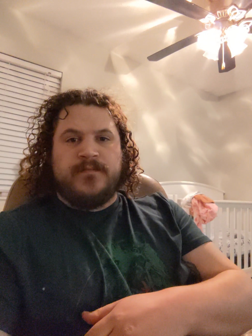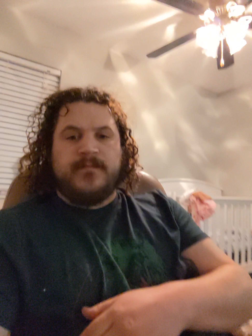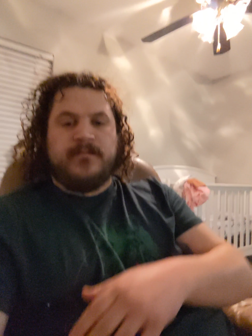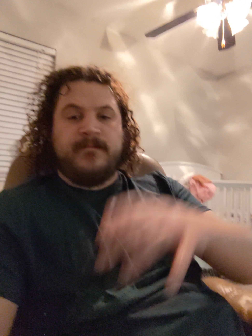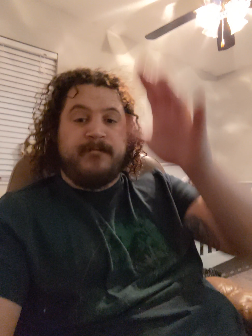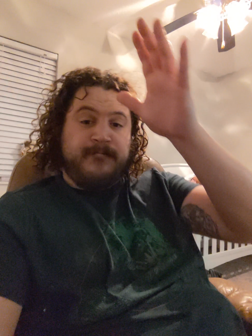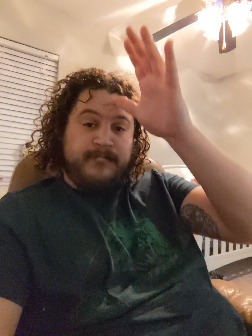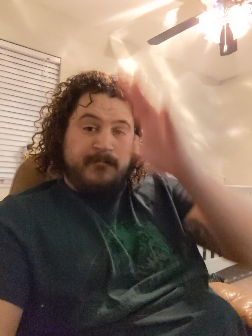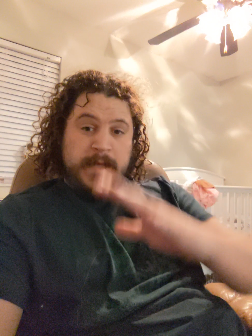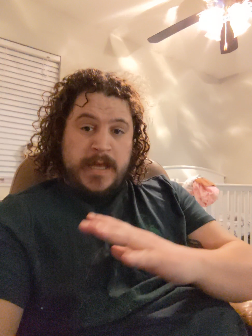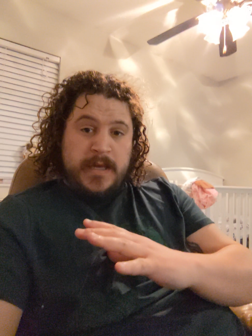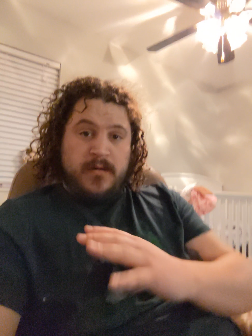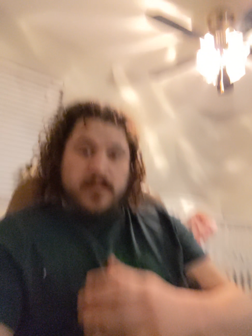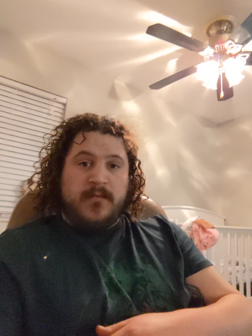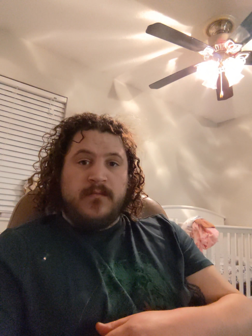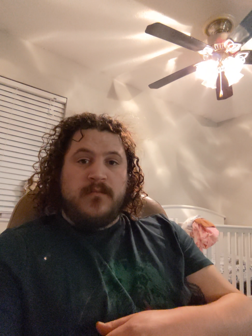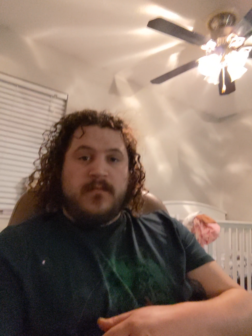man